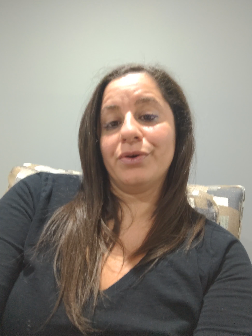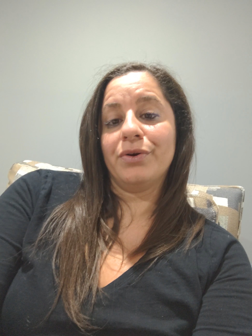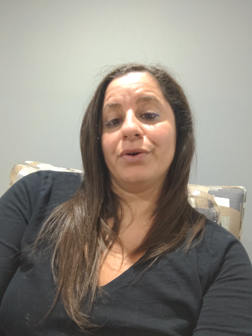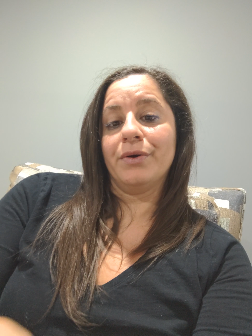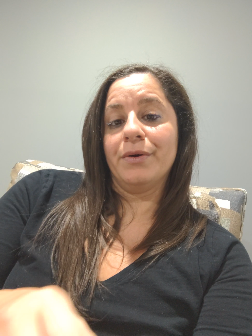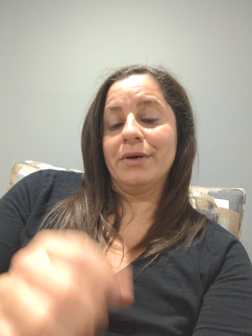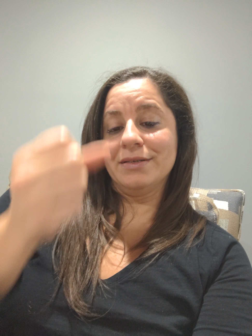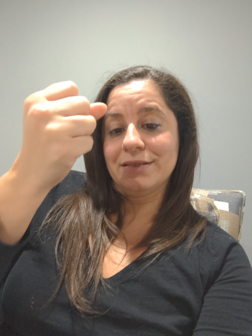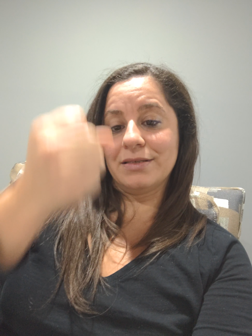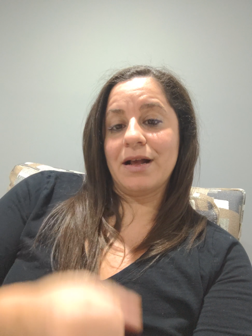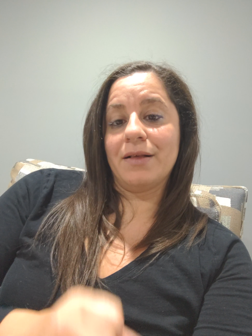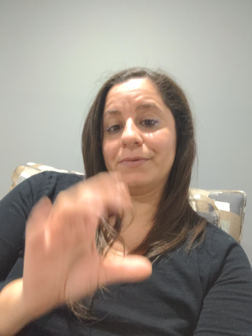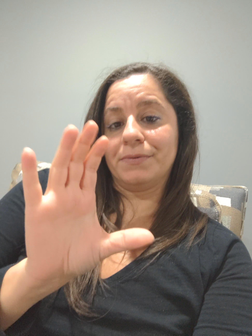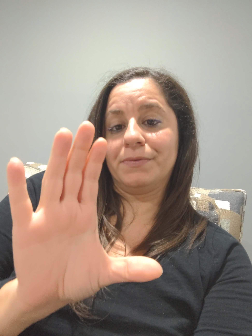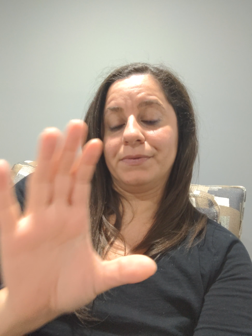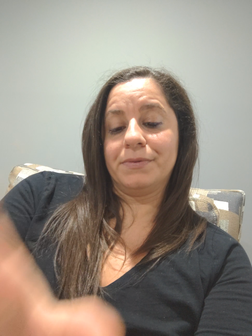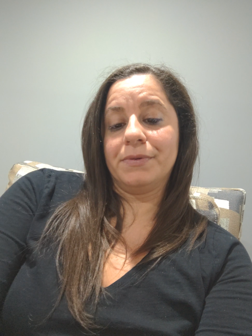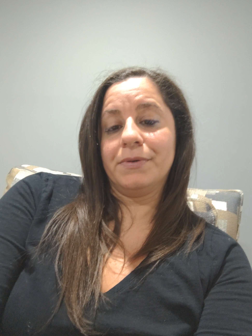mitten